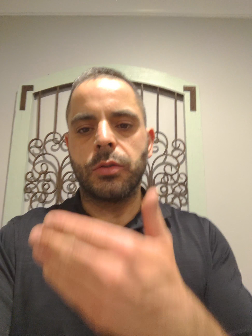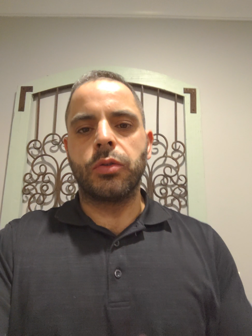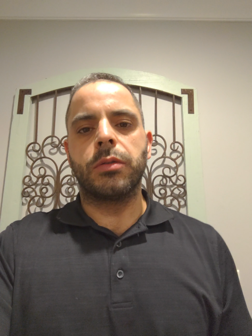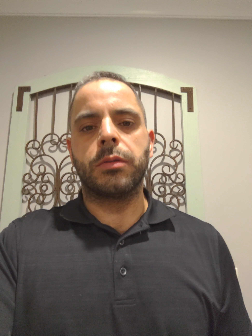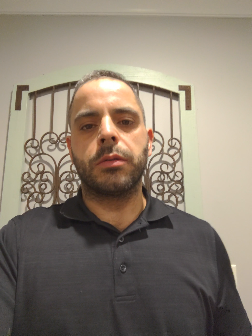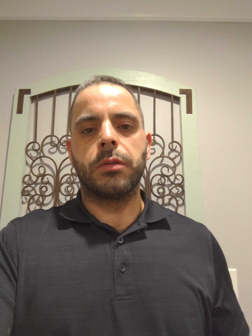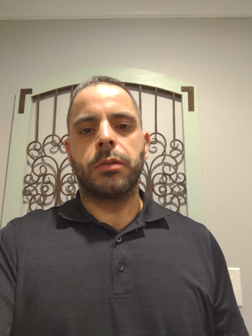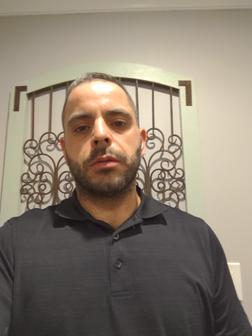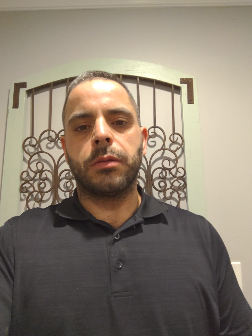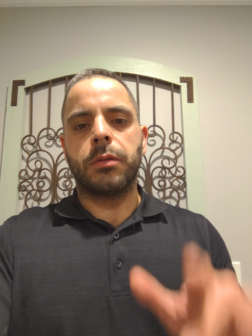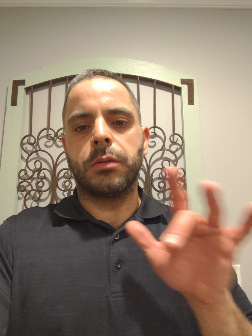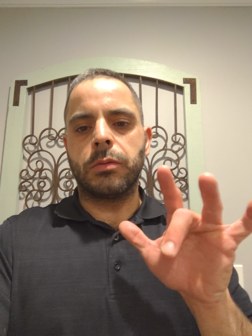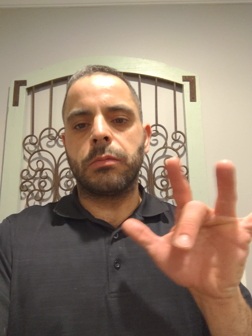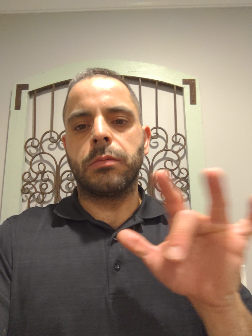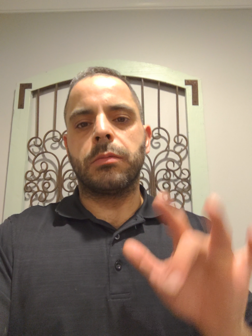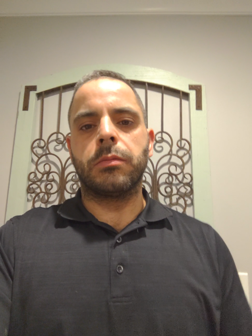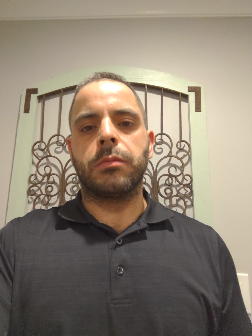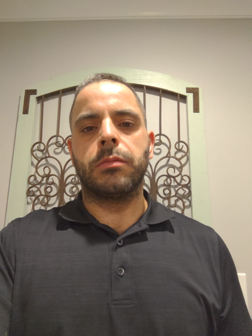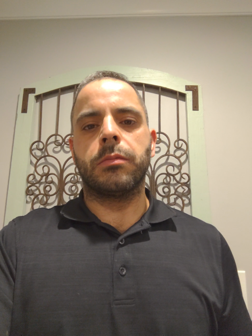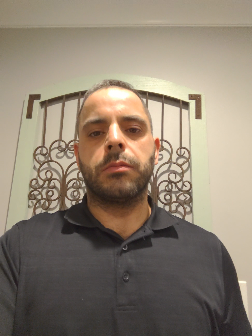yucky